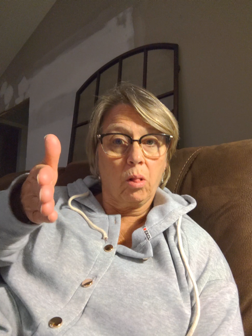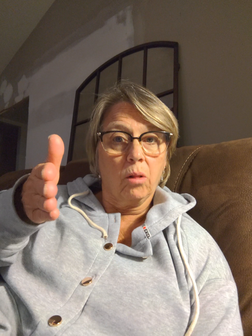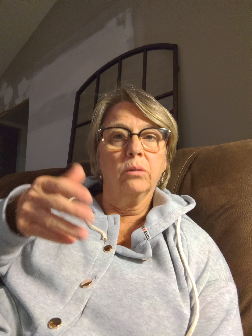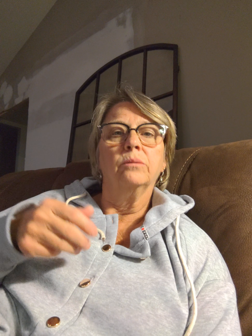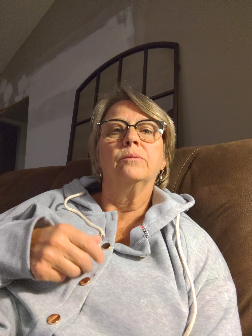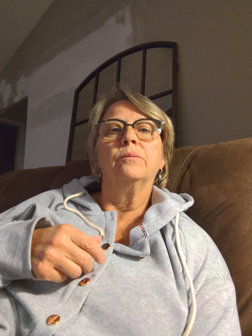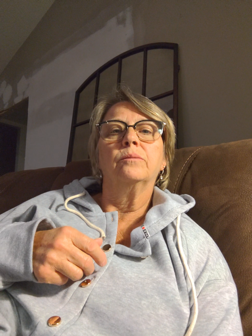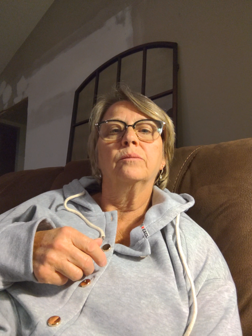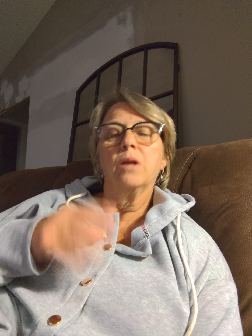will